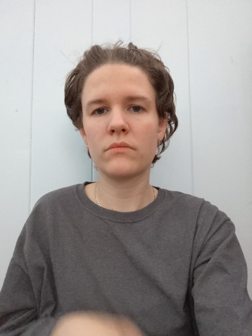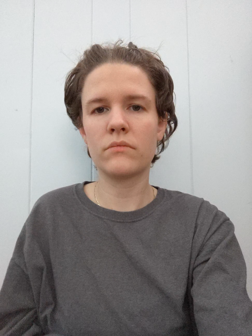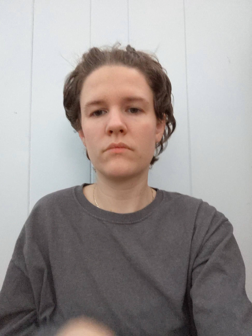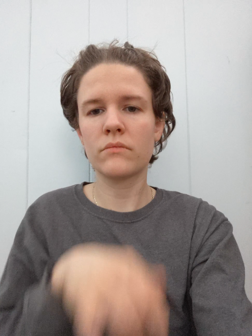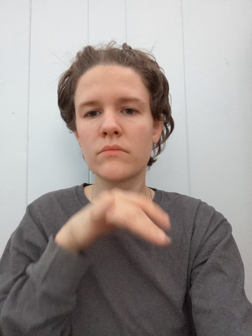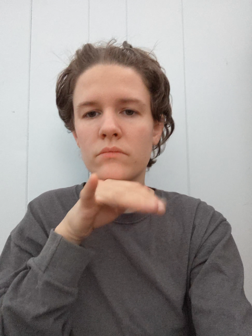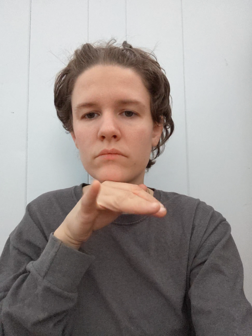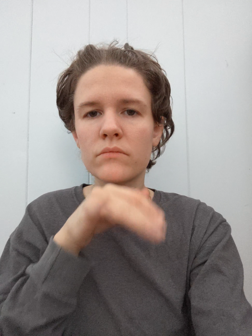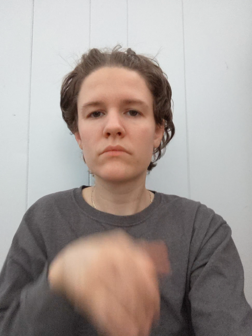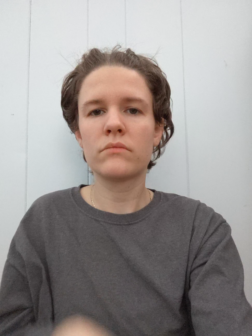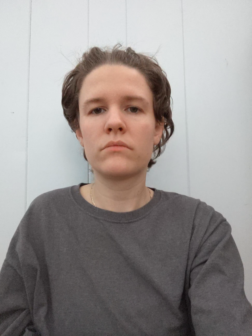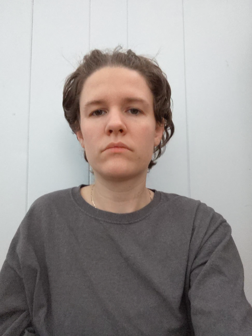dirty